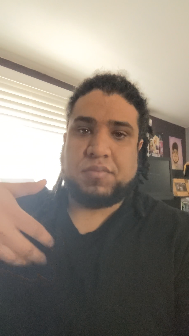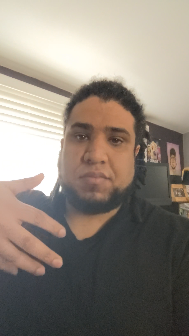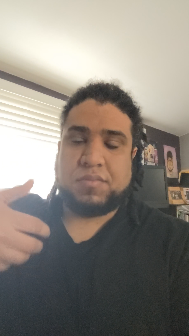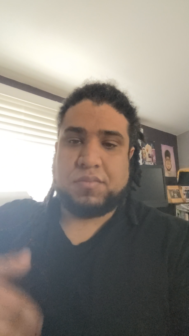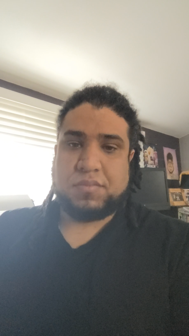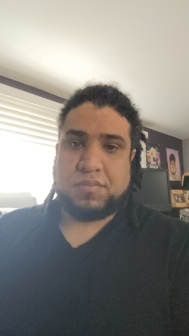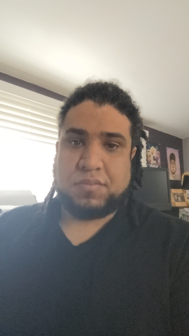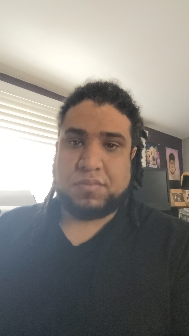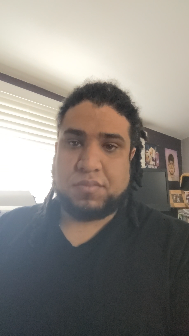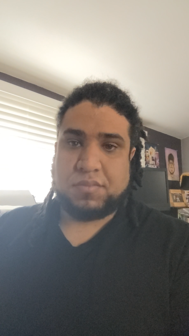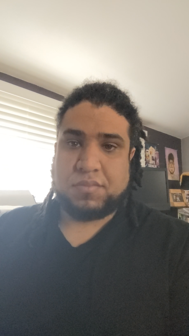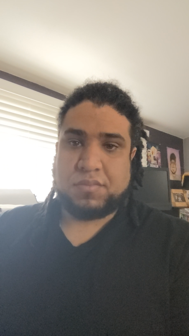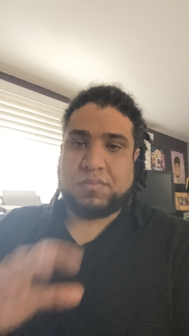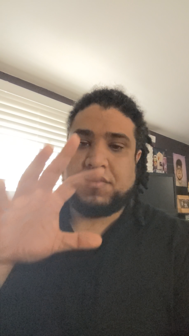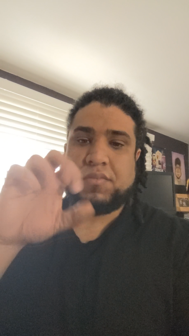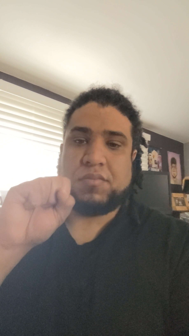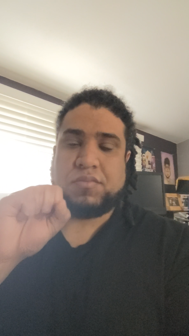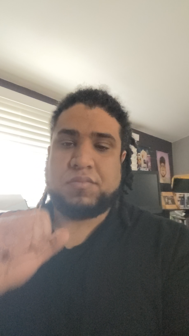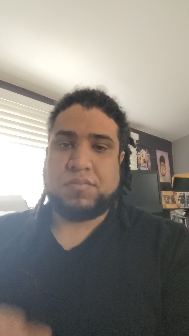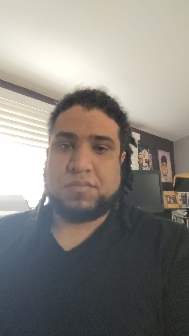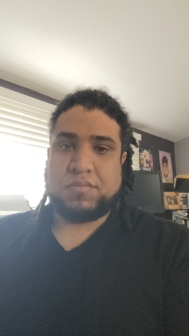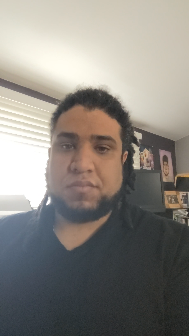catch